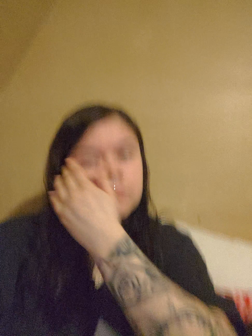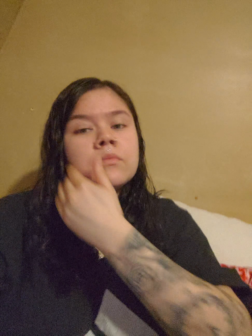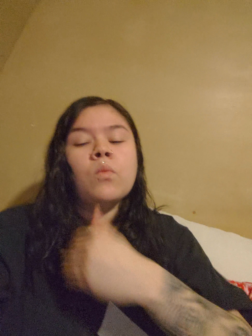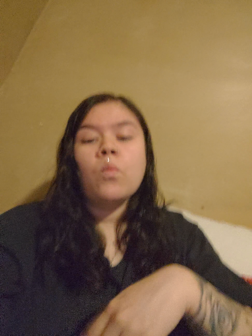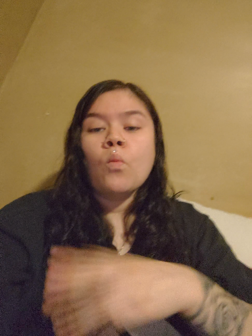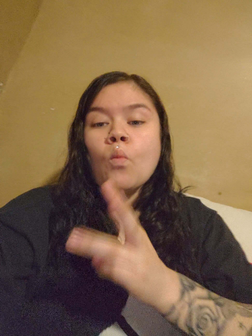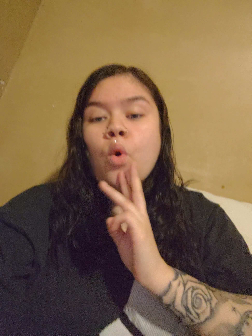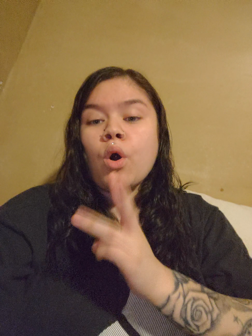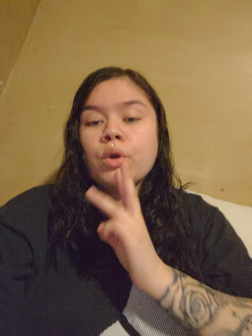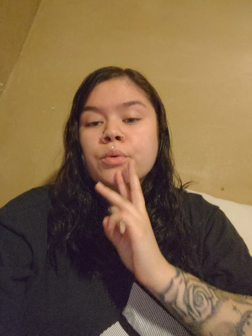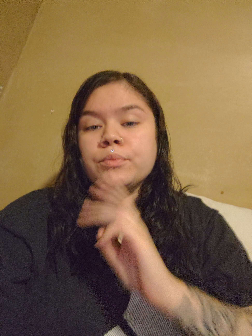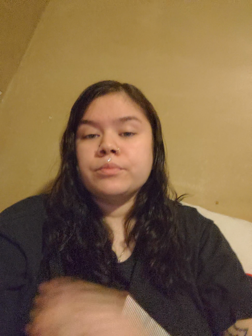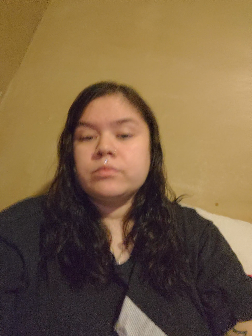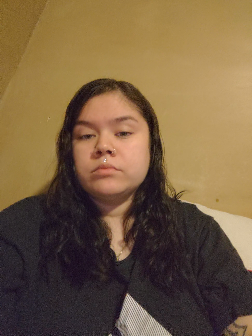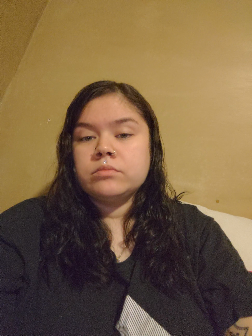water